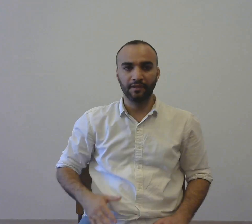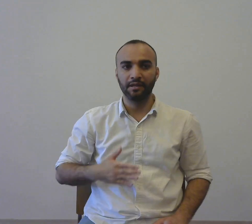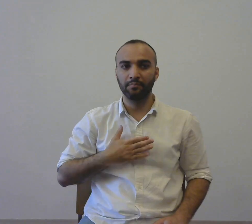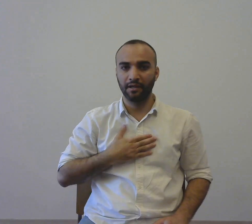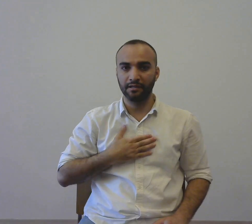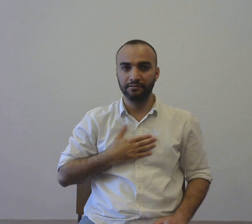mən